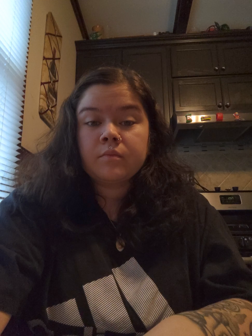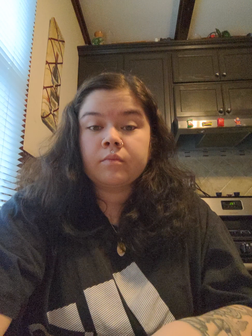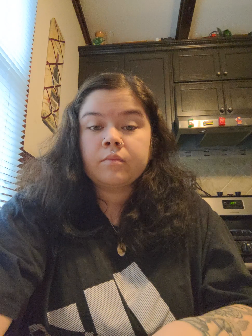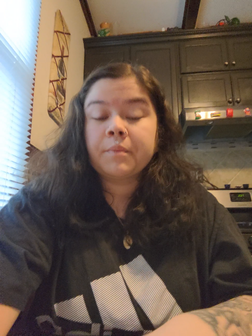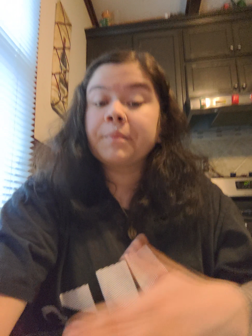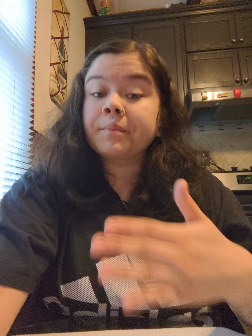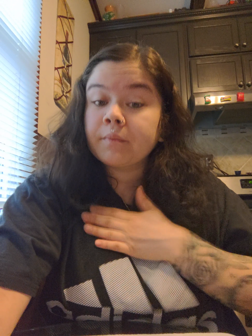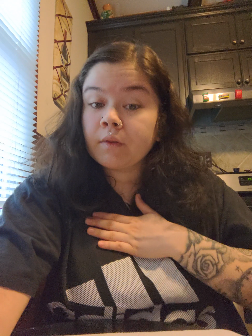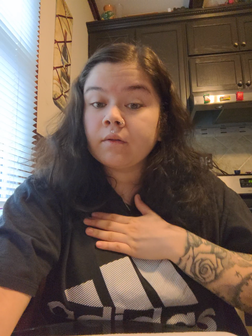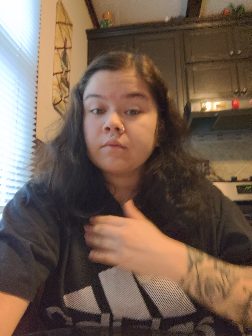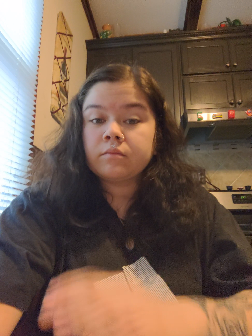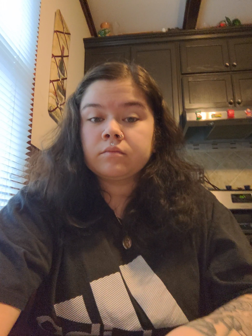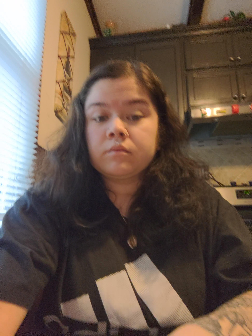my